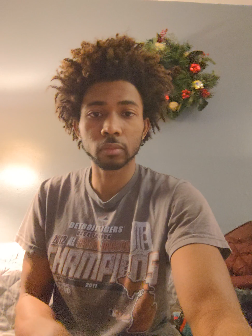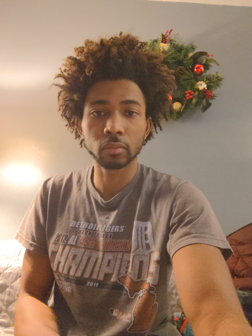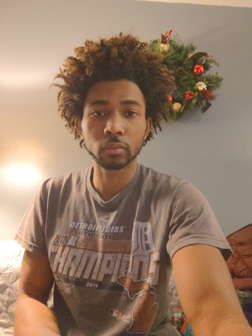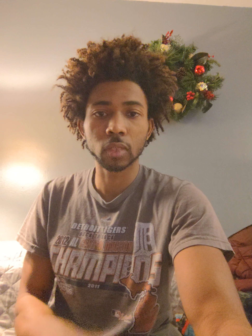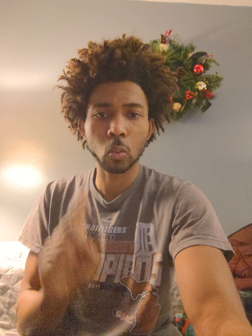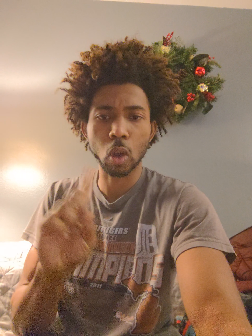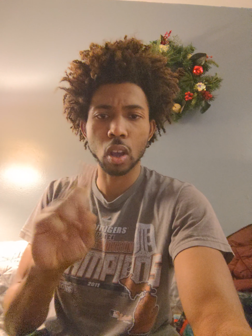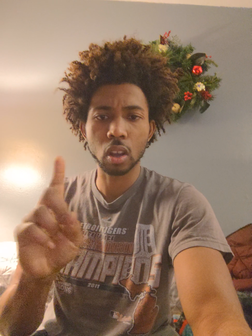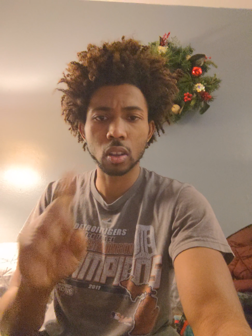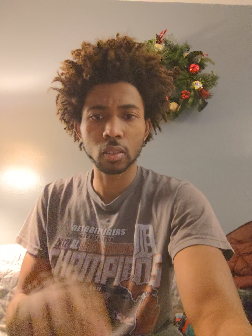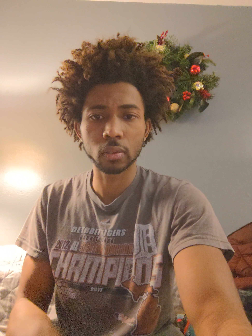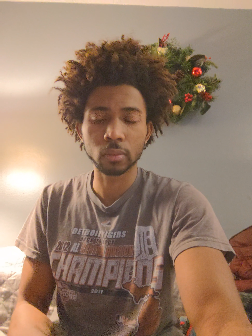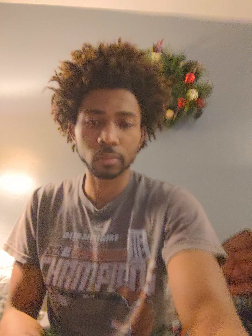where